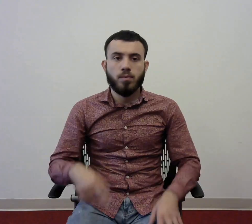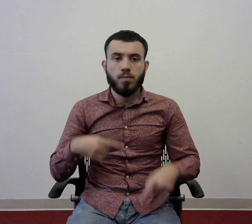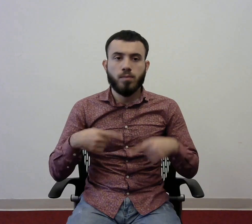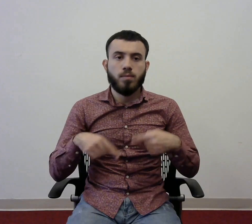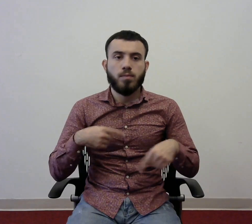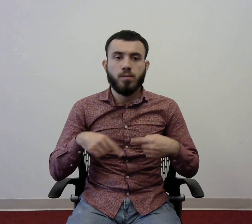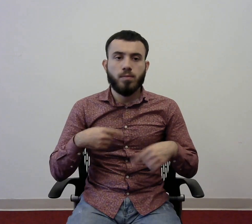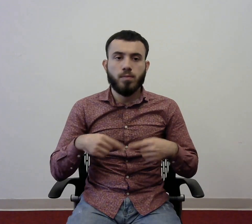futbol